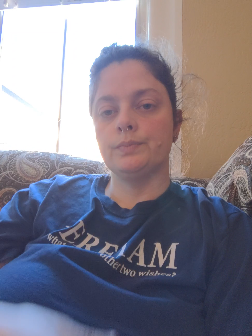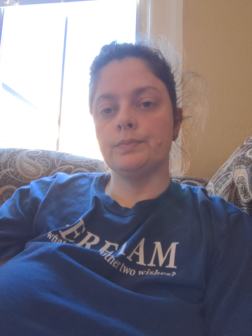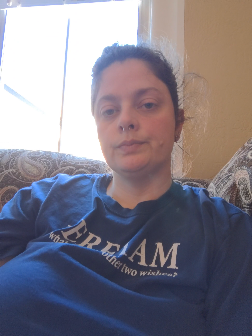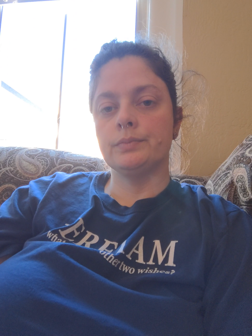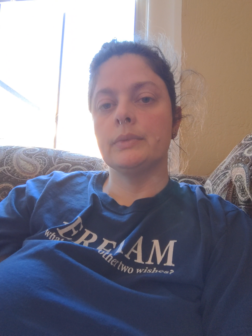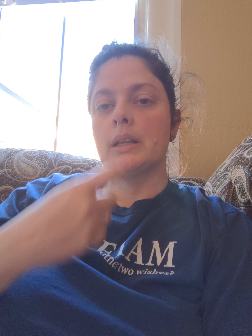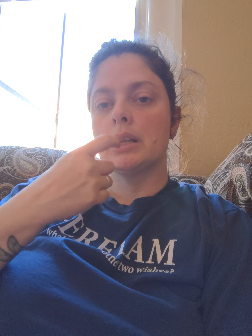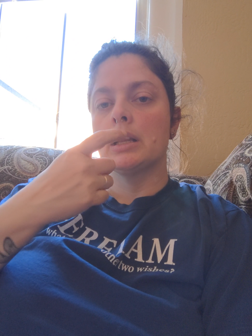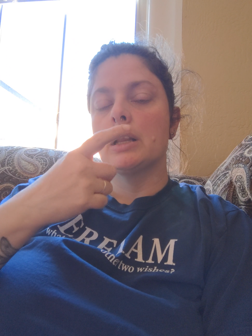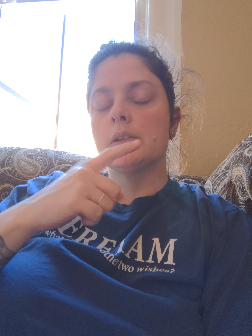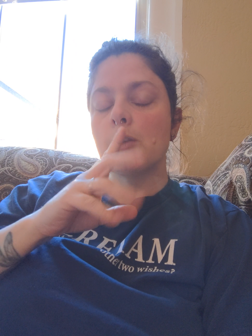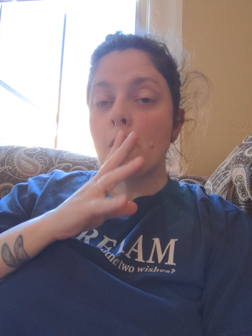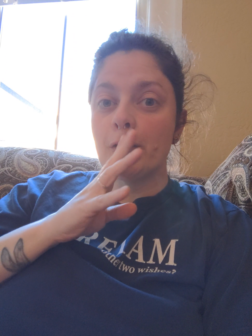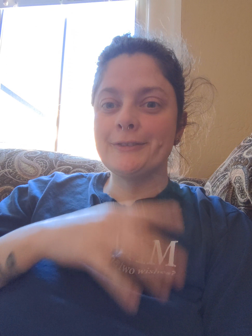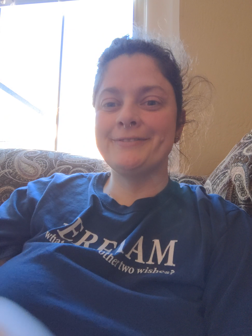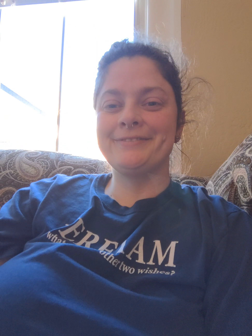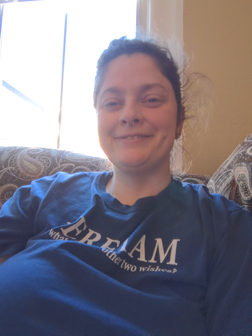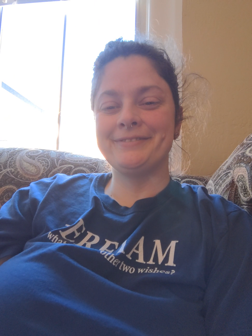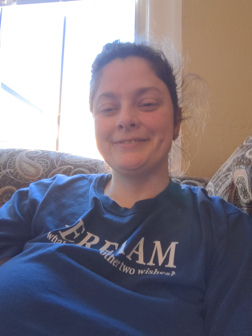talk